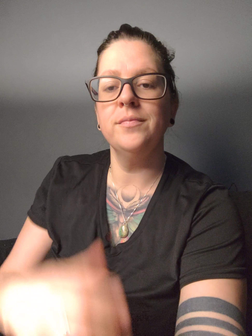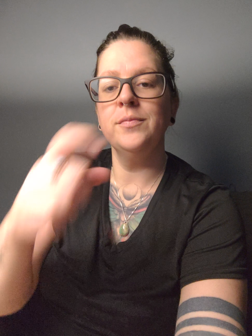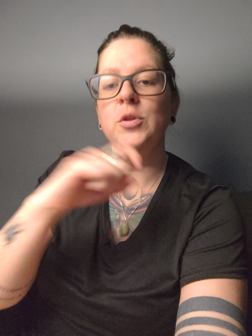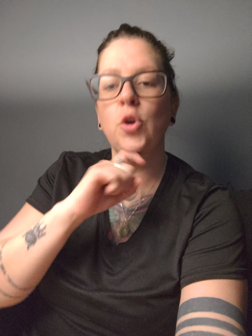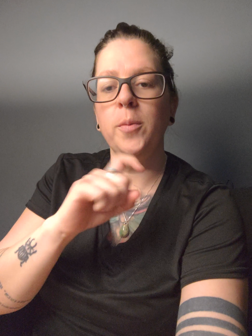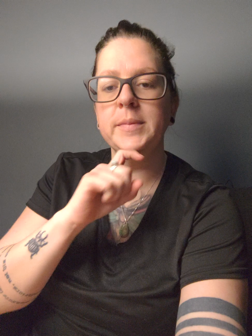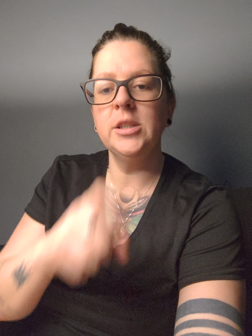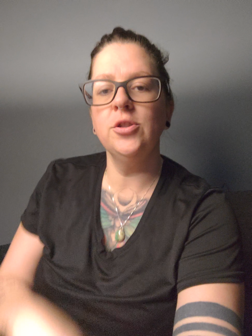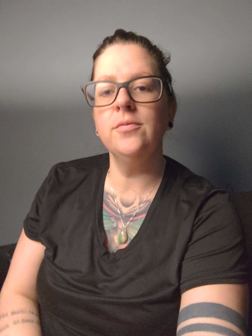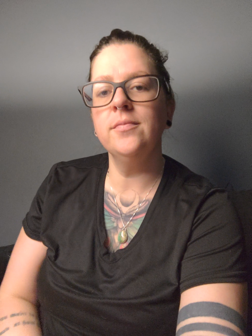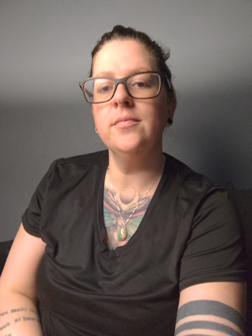garbage